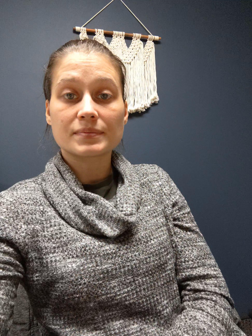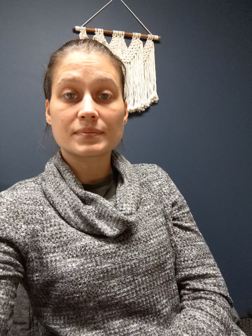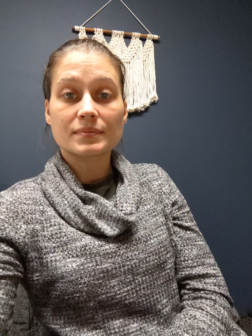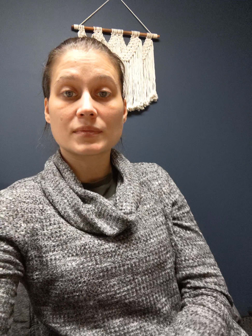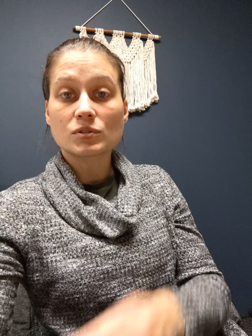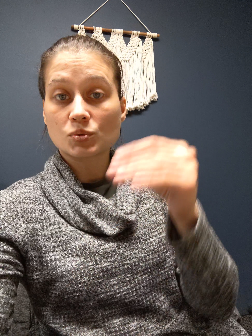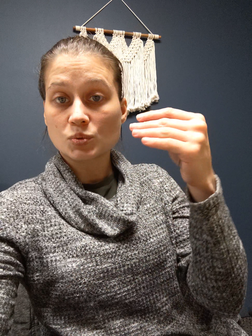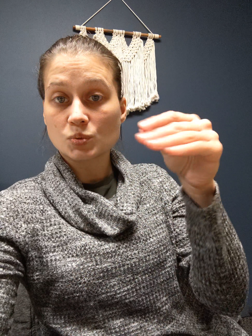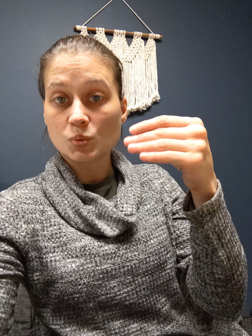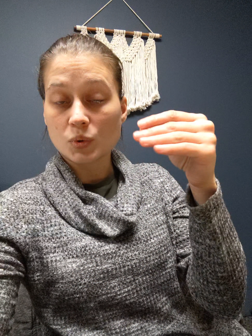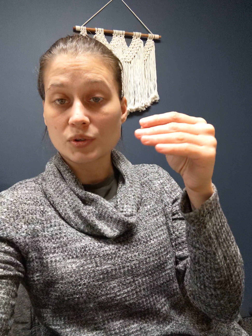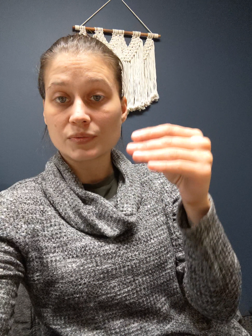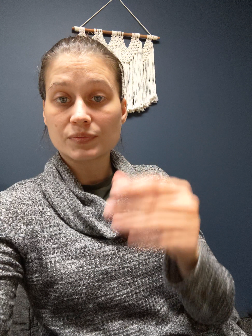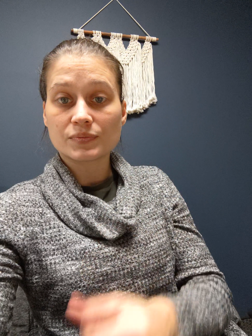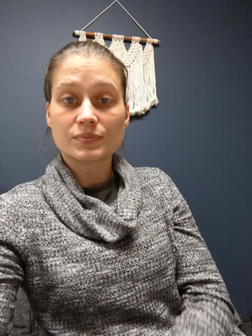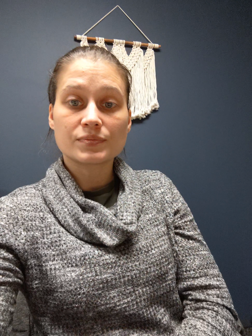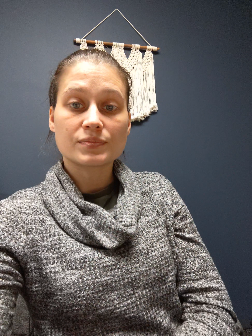store